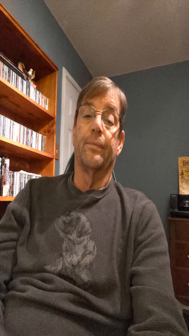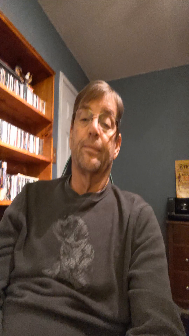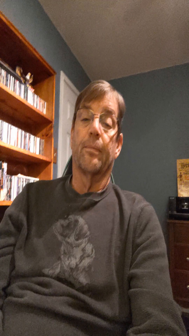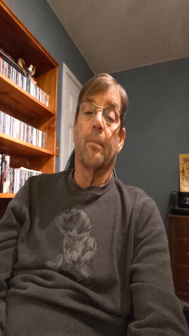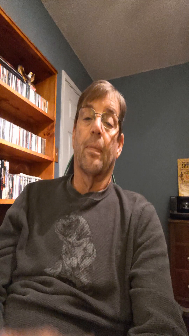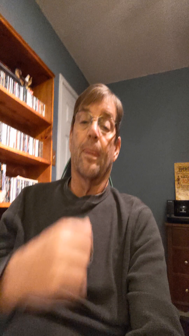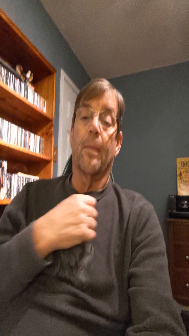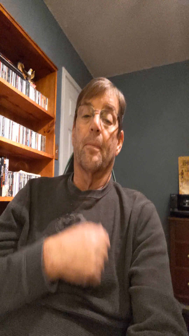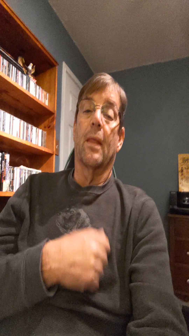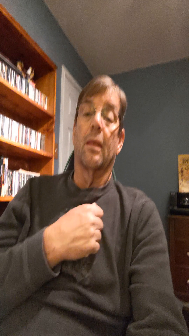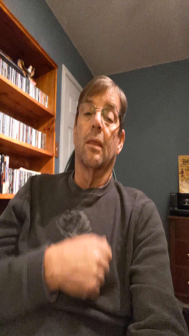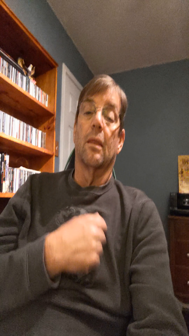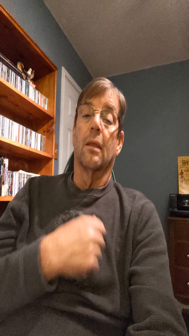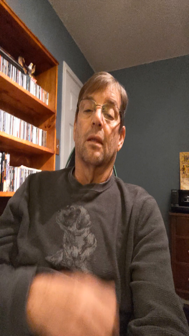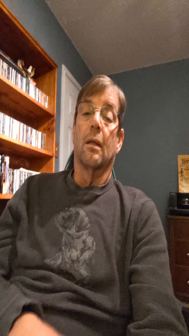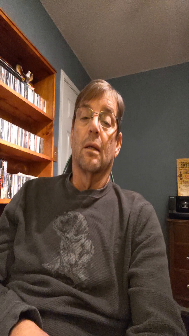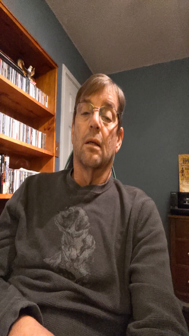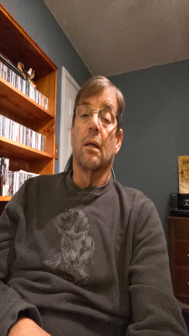bath